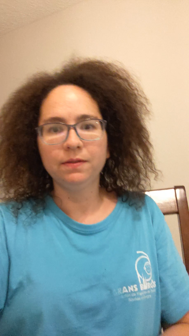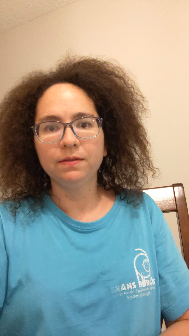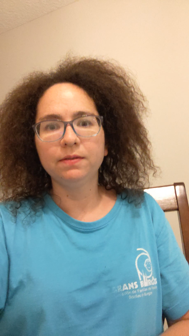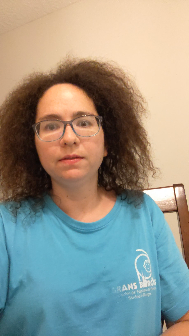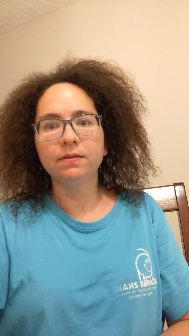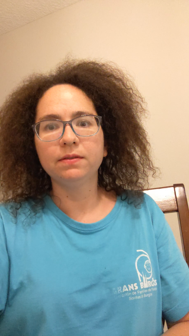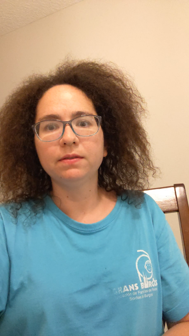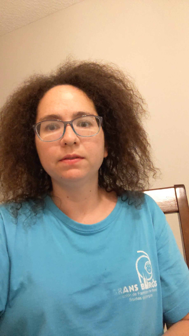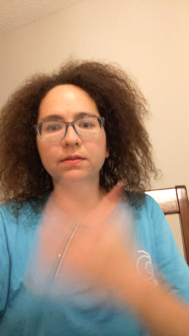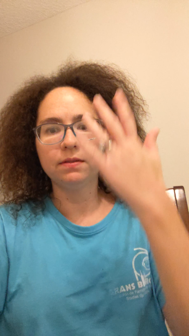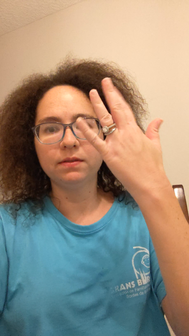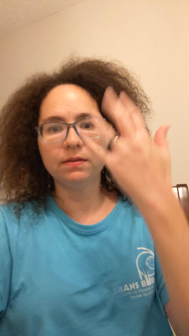hand